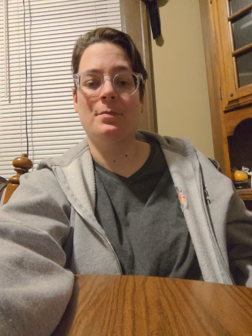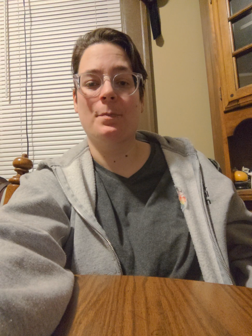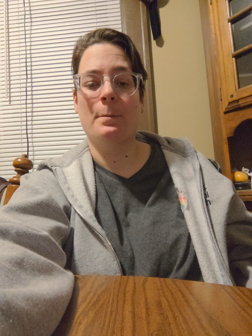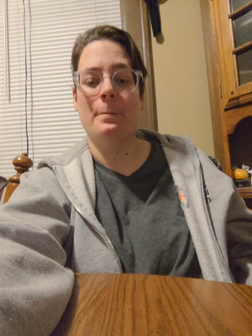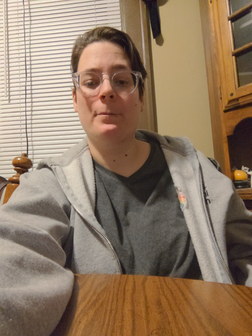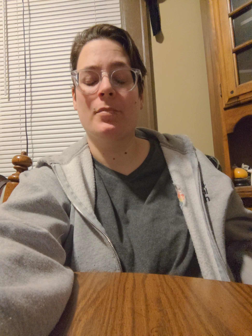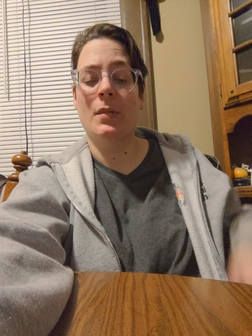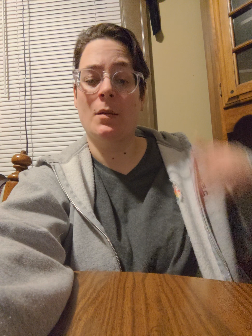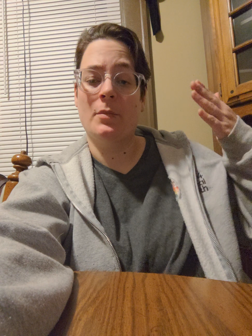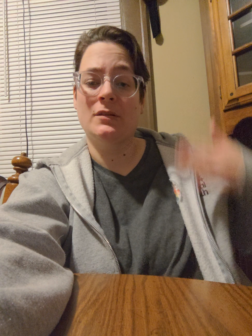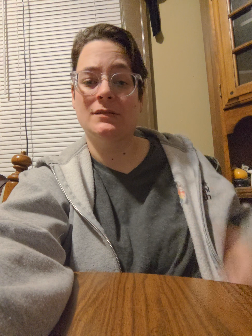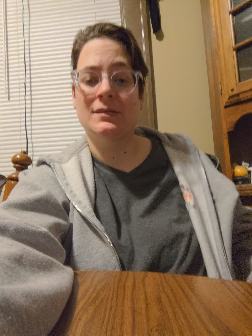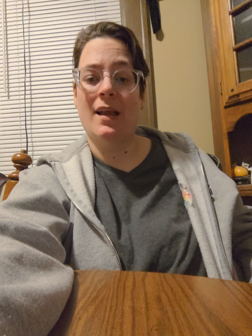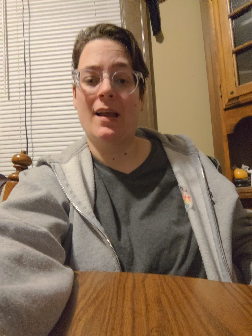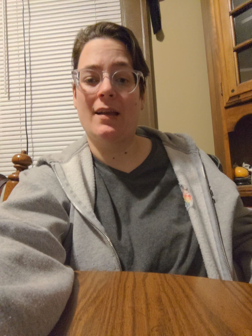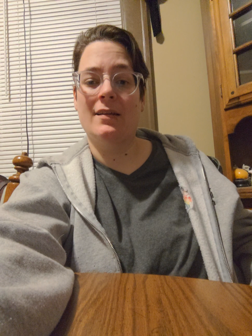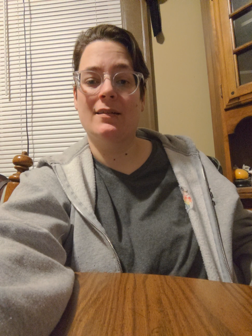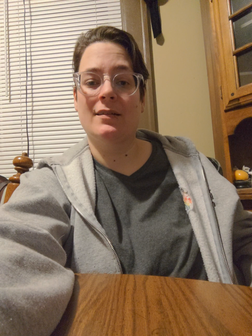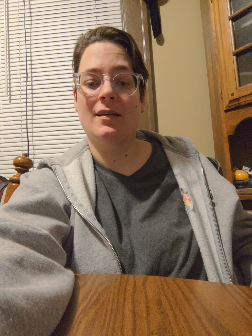beside